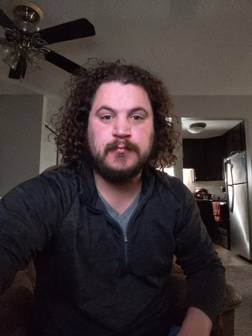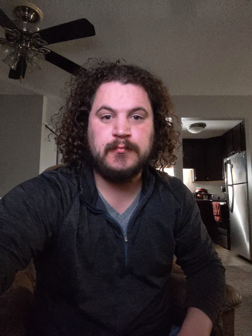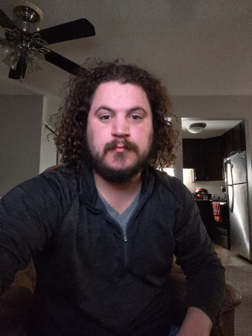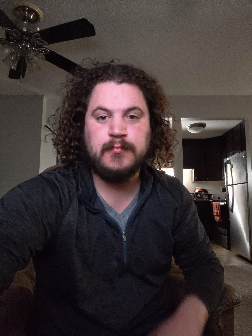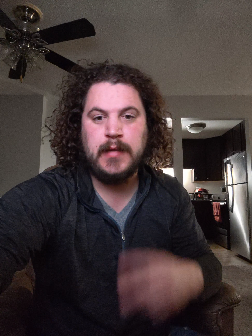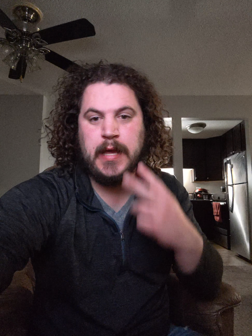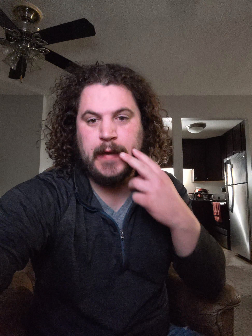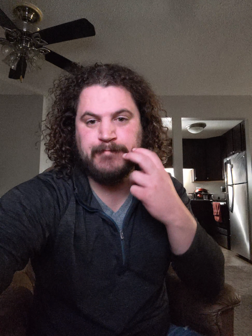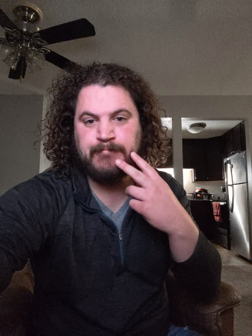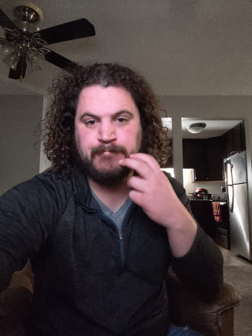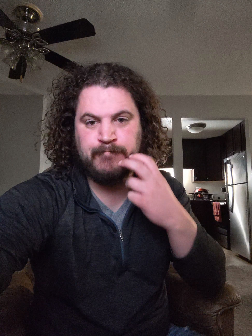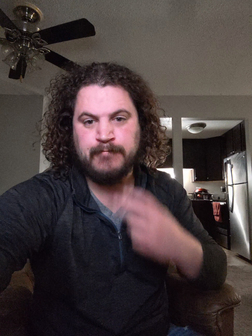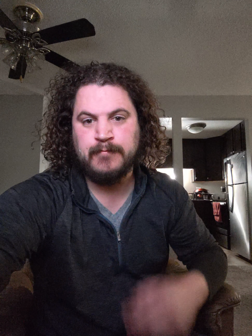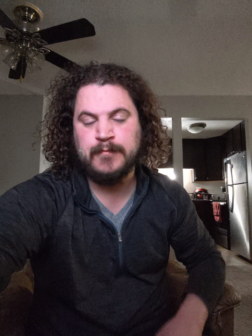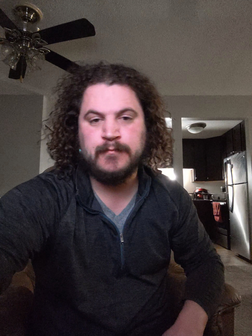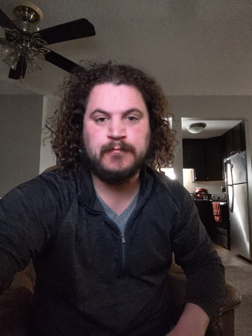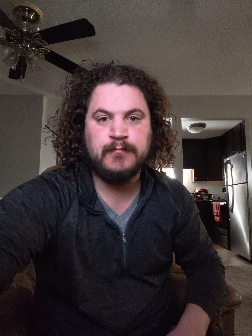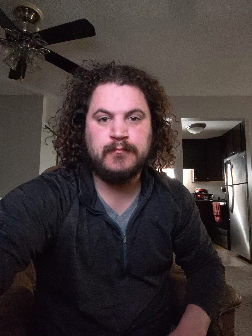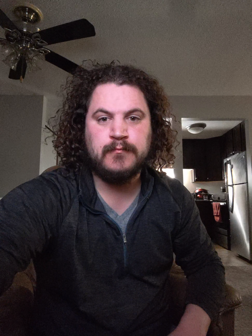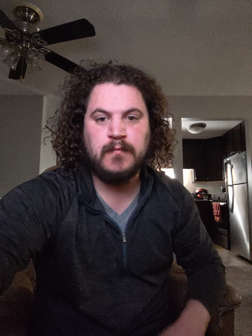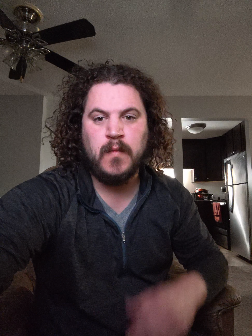gum